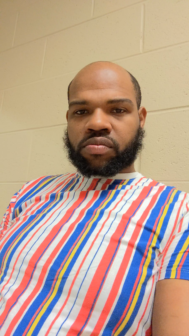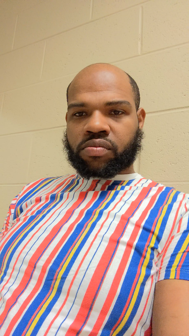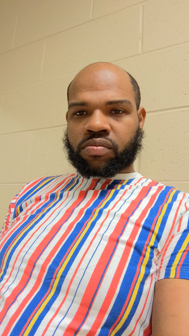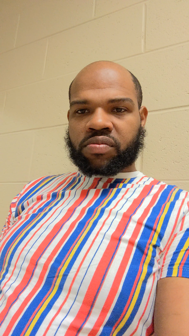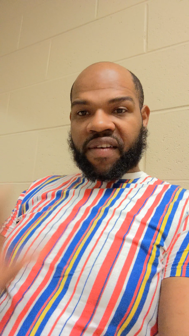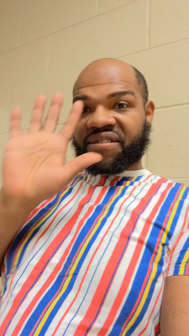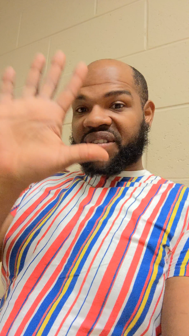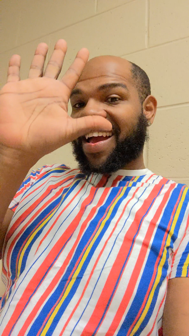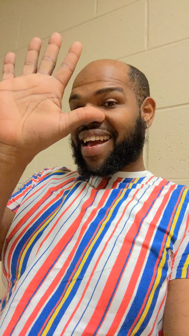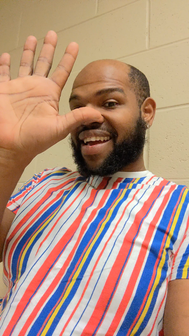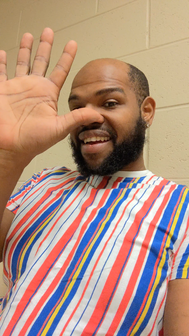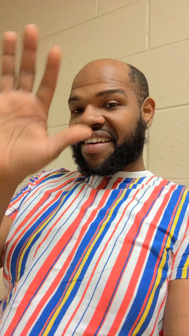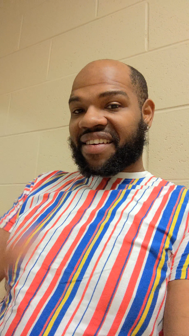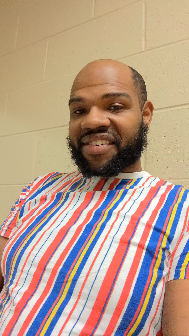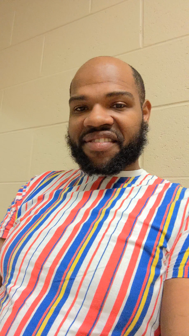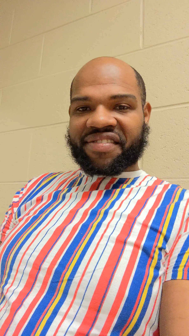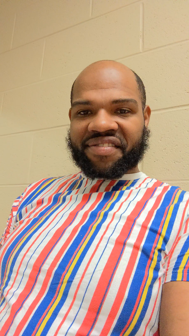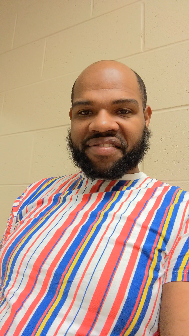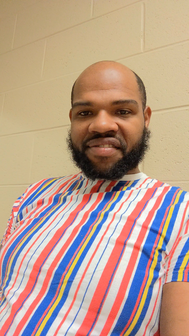give me five